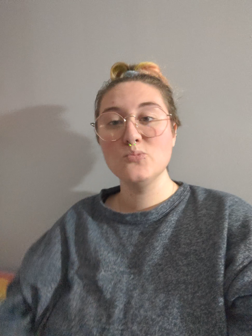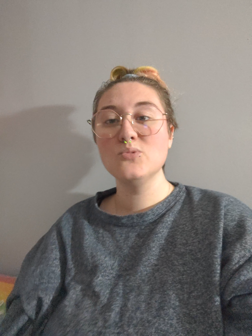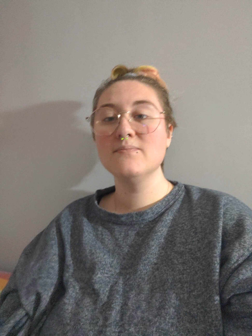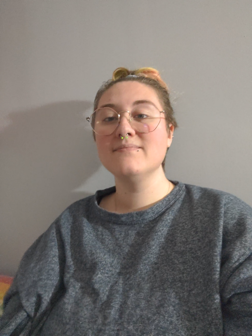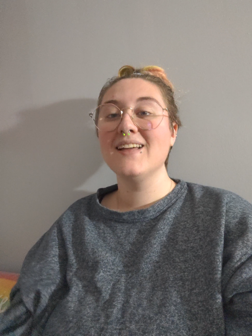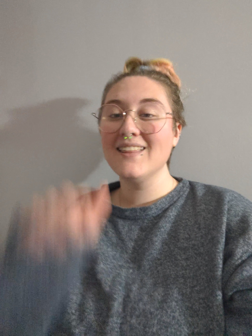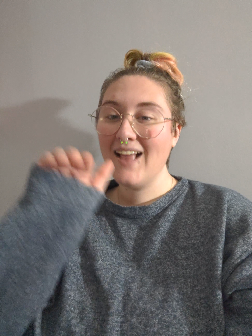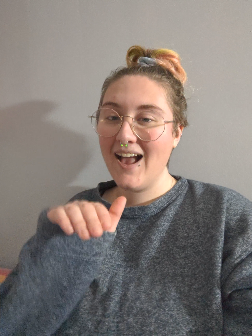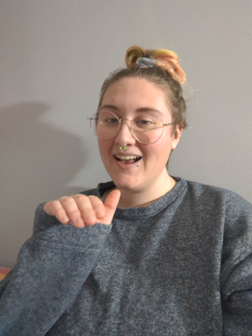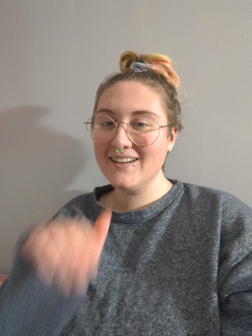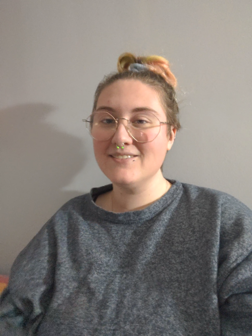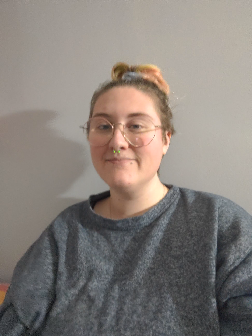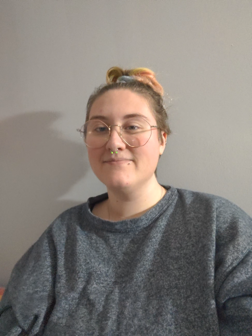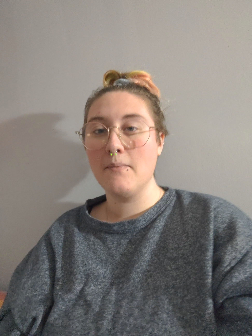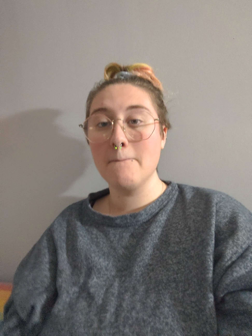night